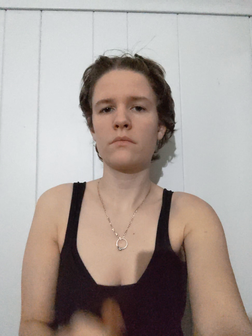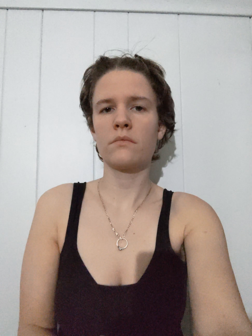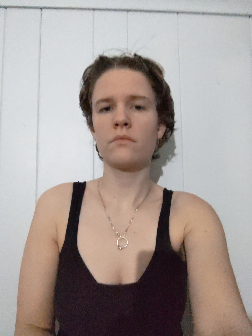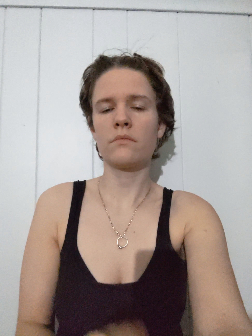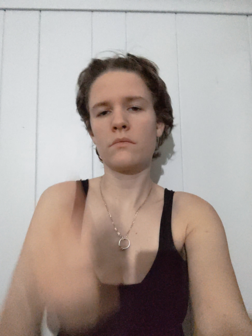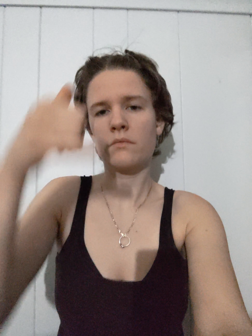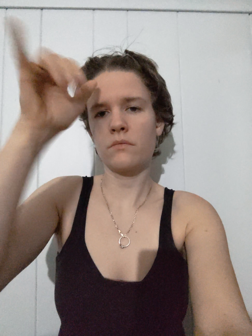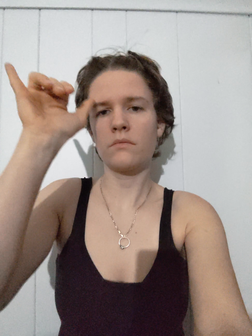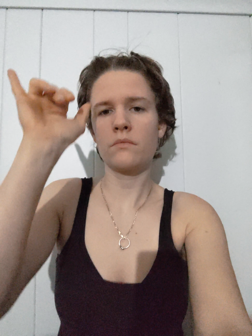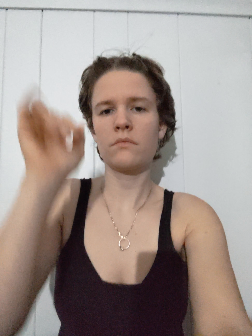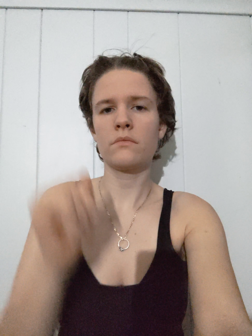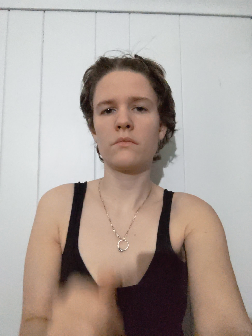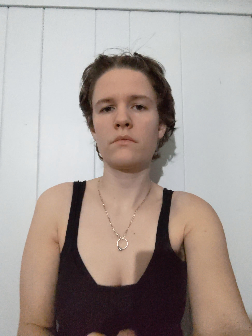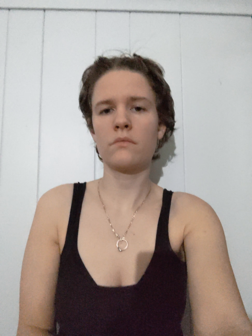cow